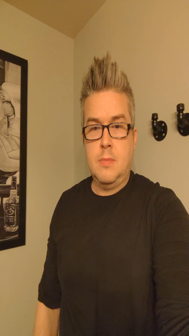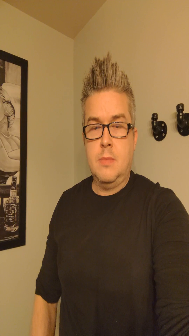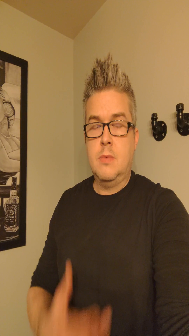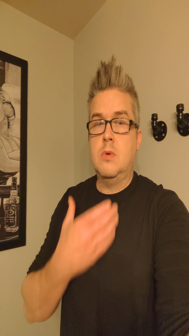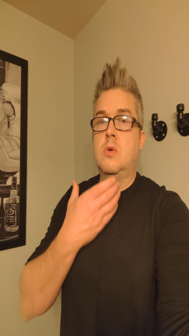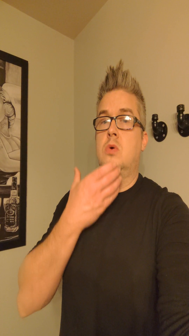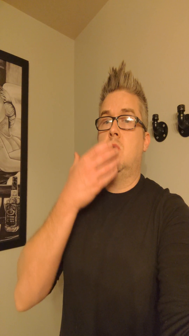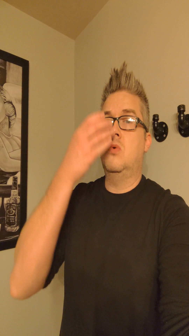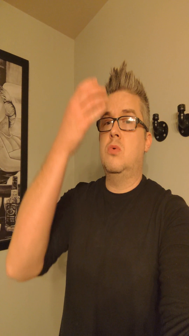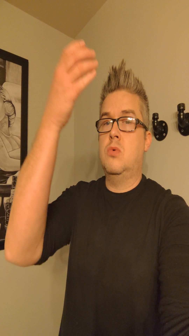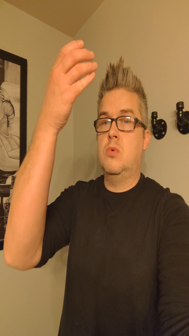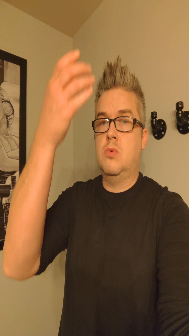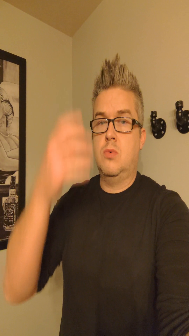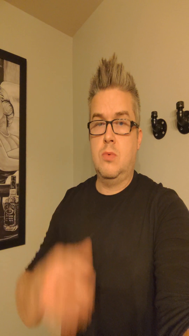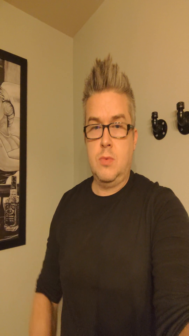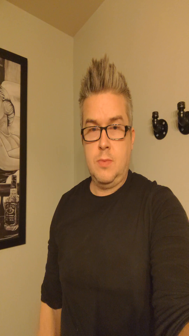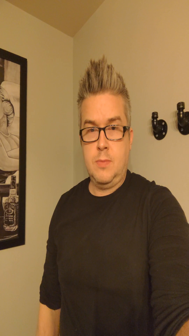giraffe